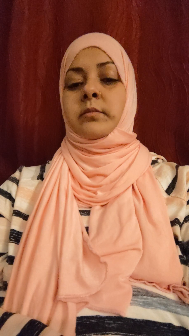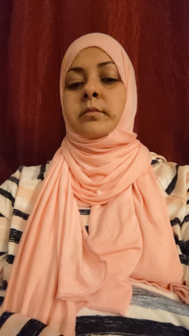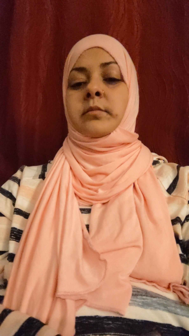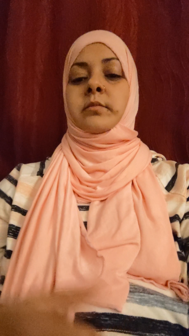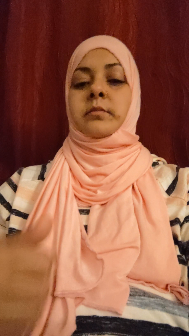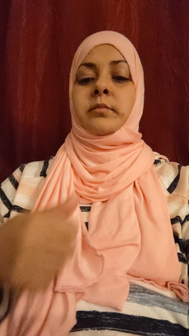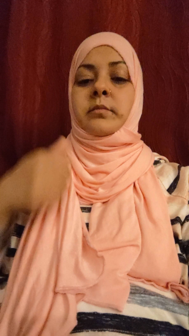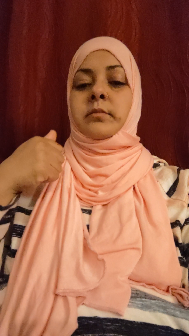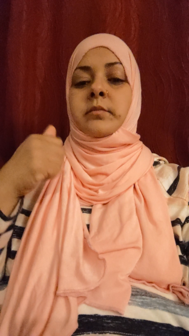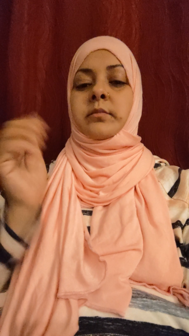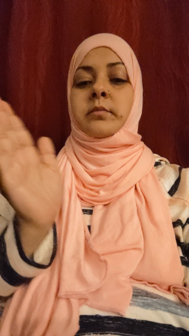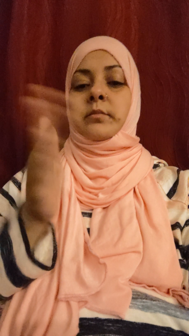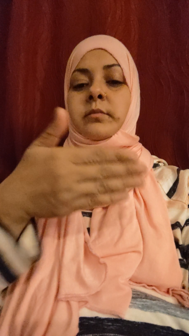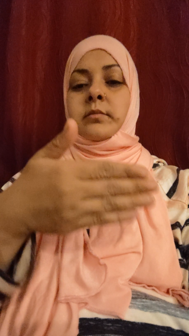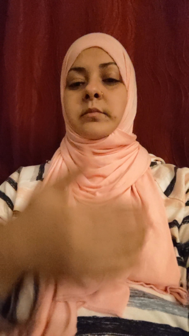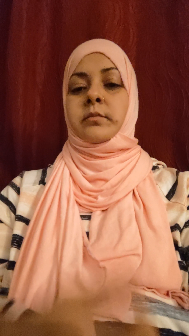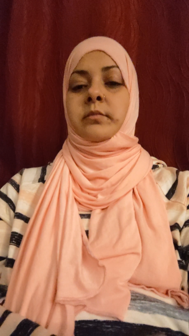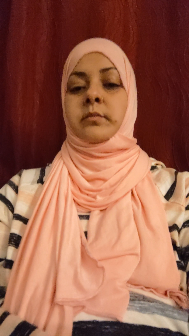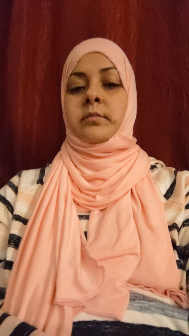living room